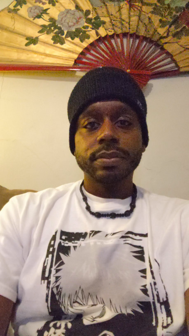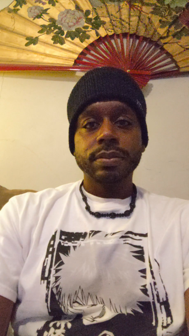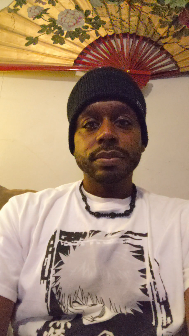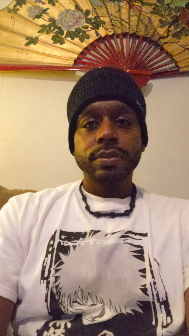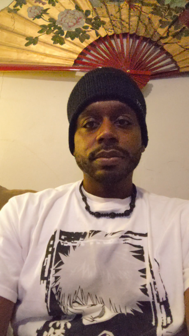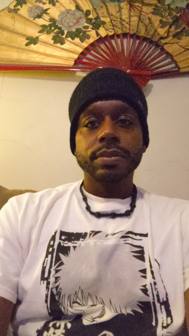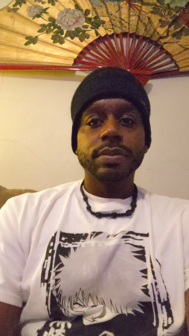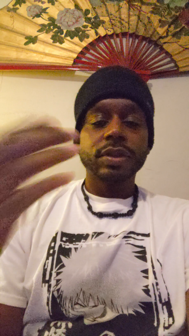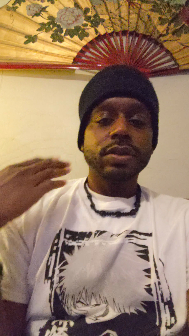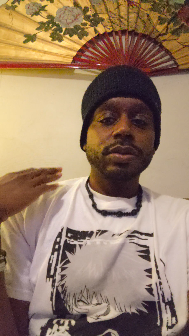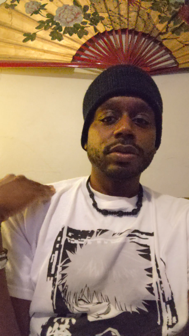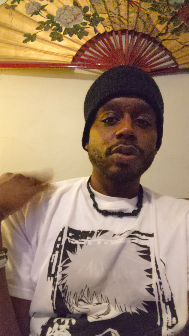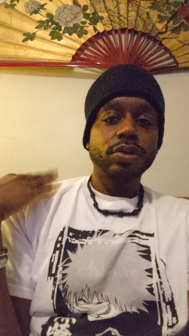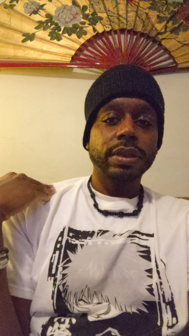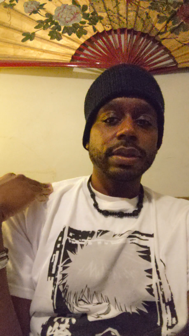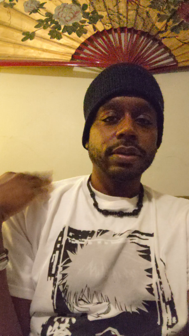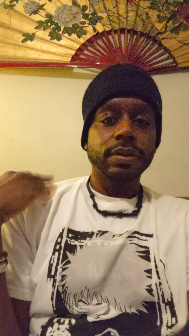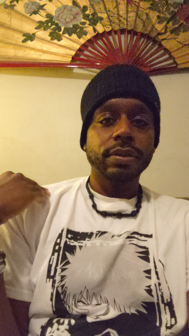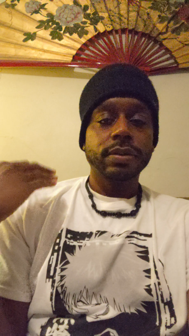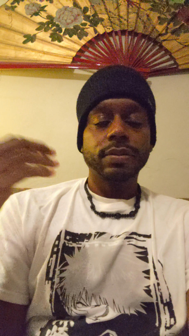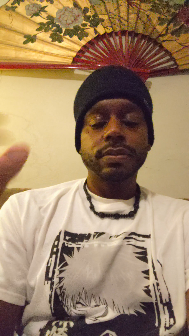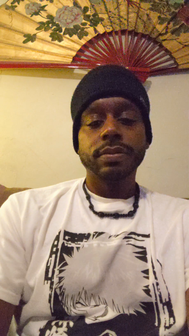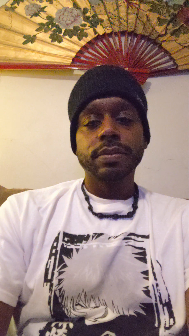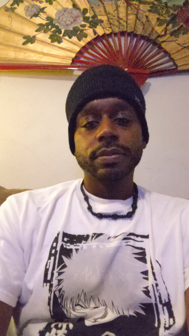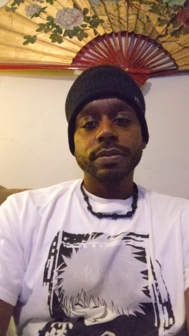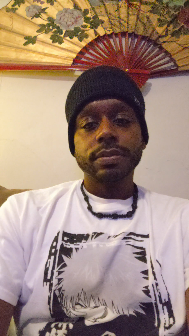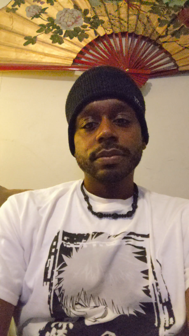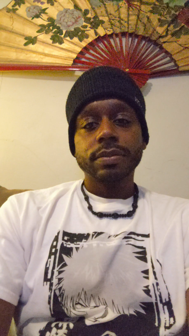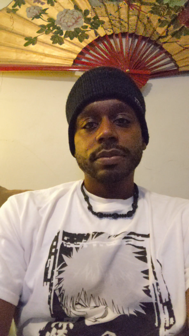shoulder